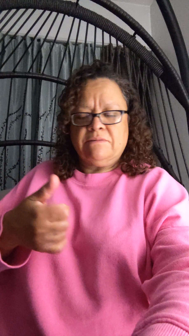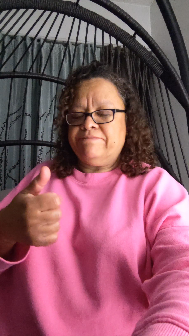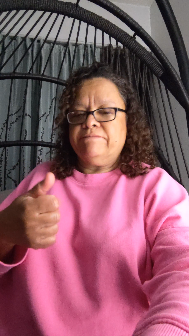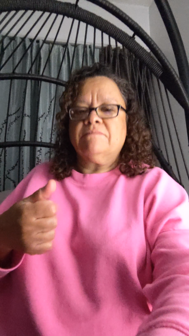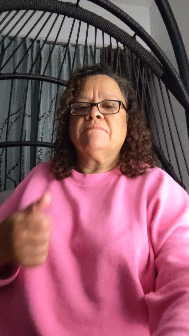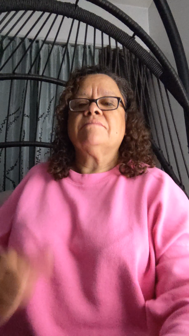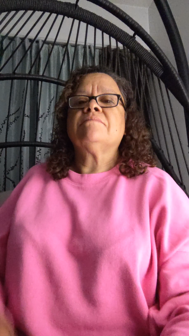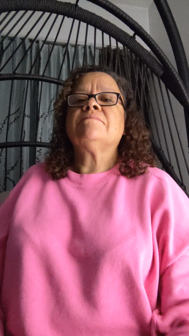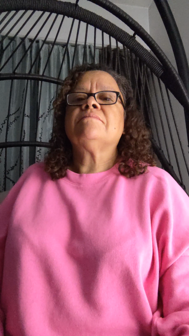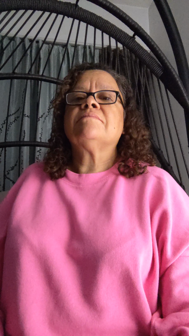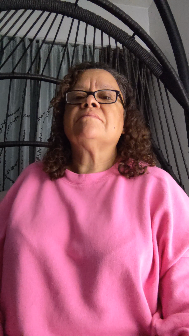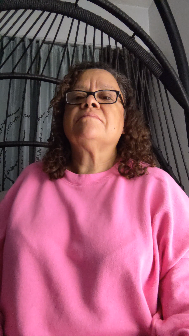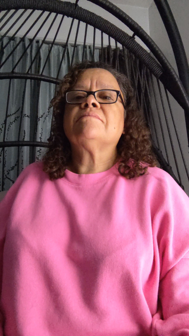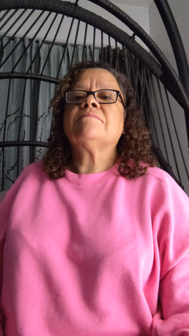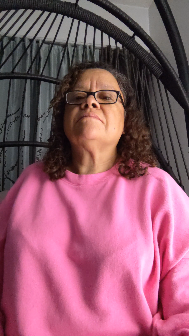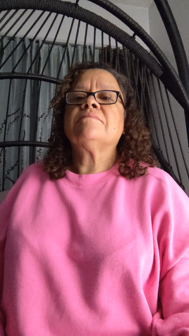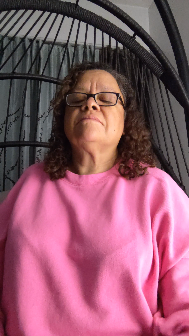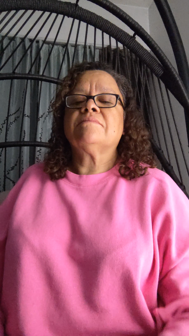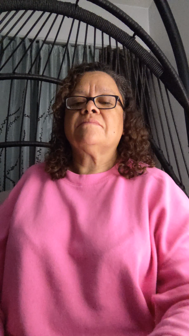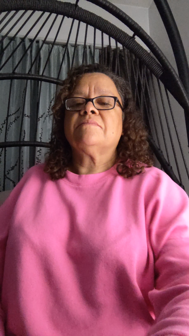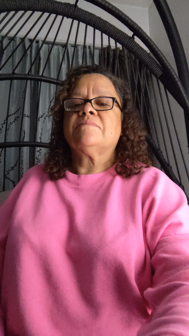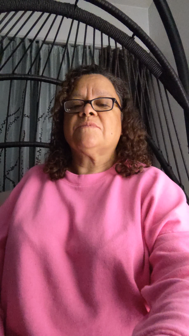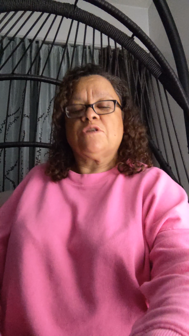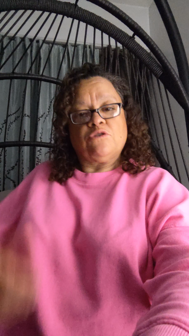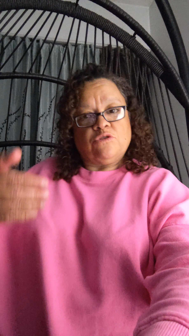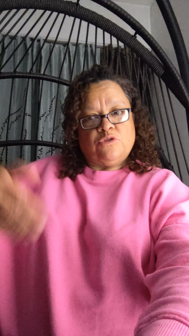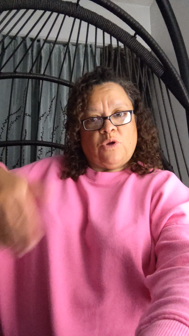shorts